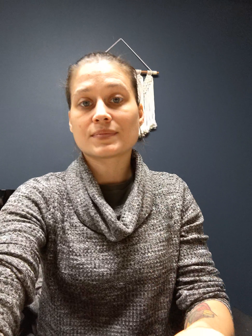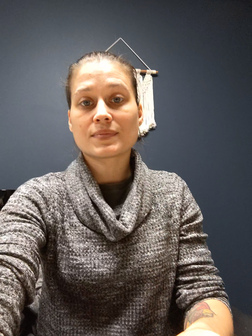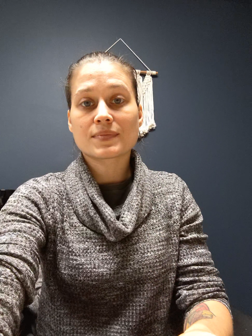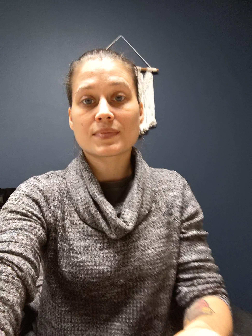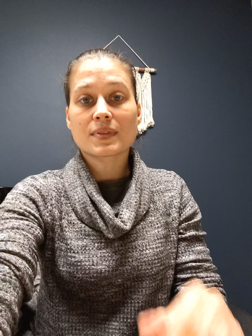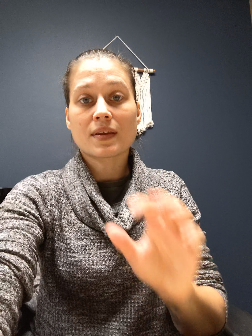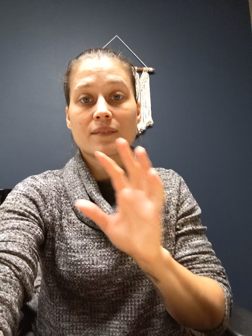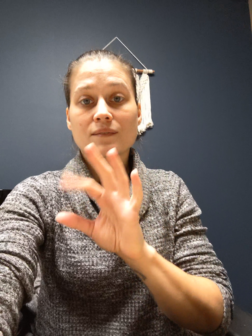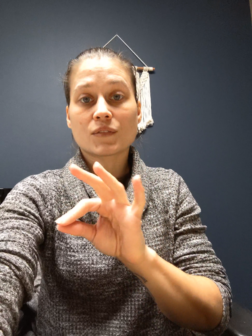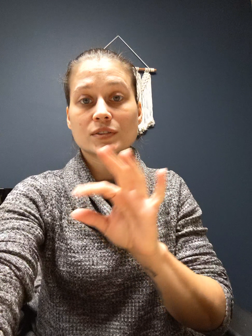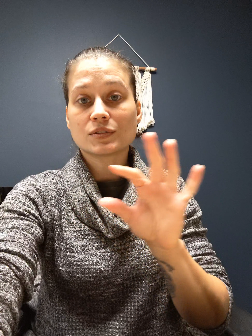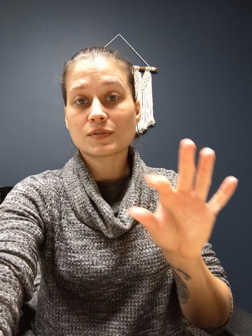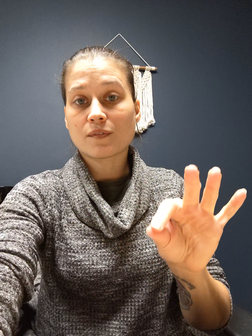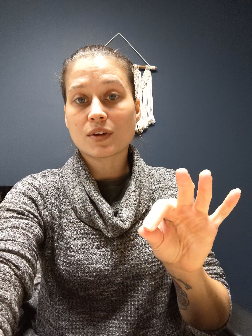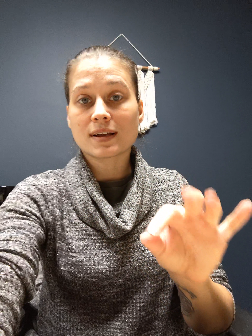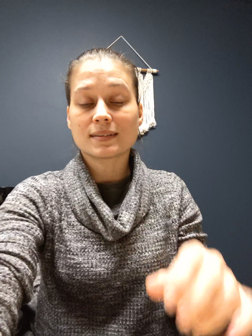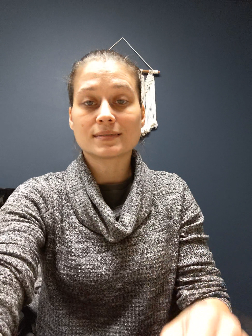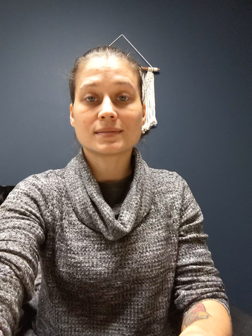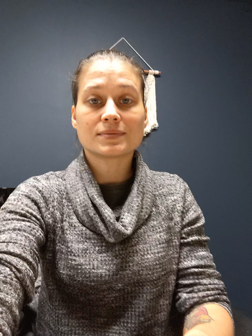french fries